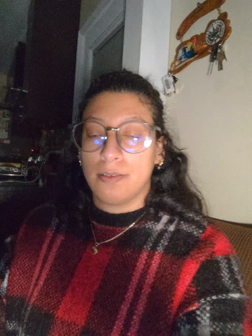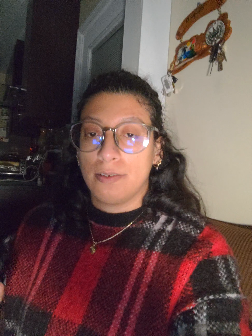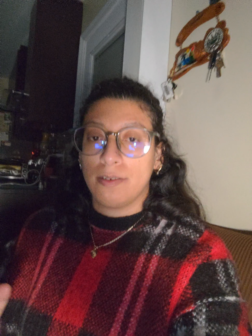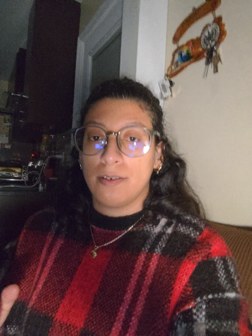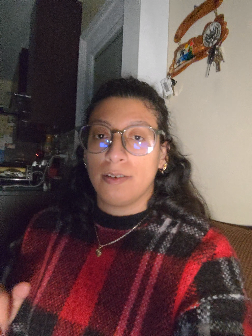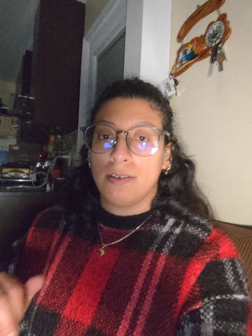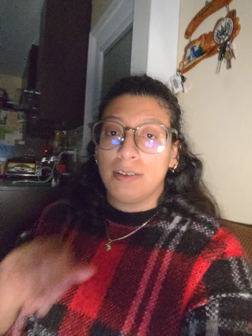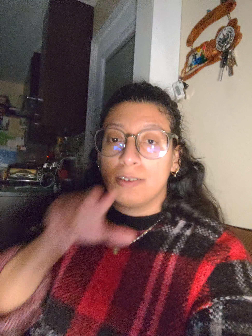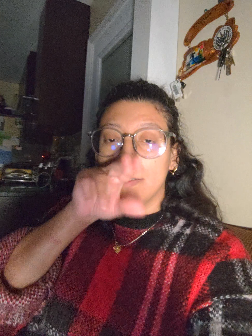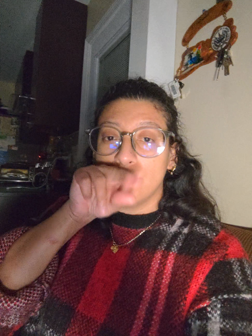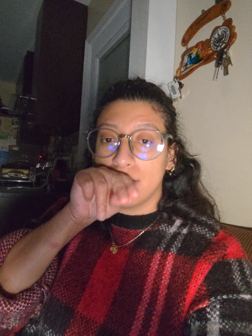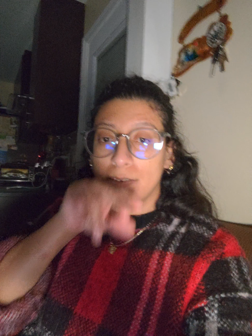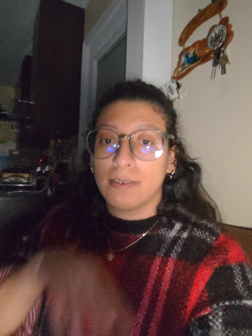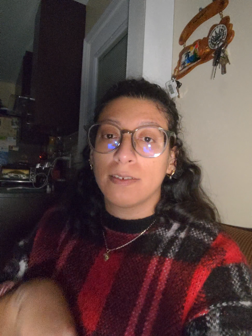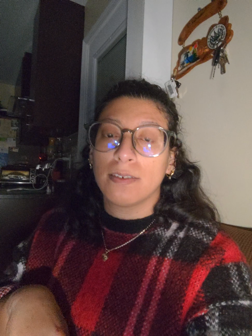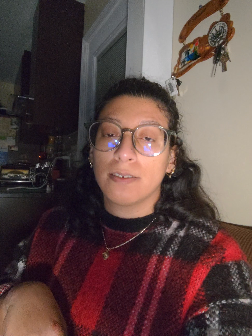duck